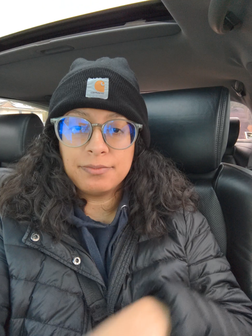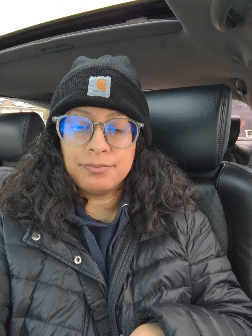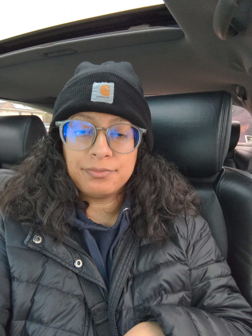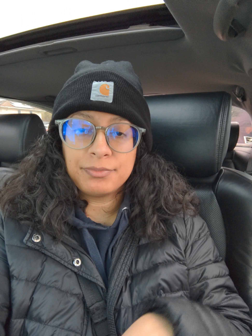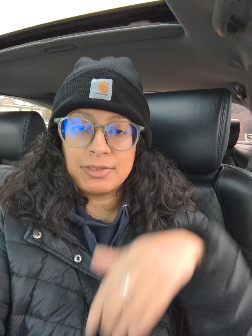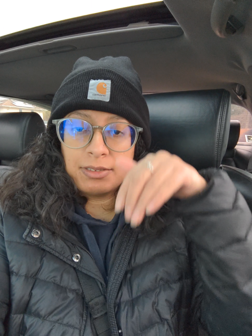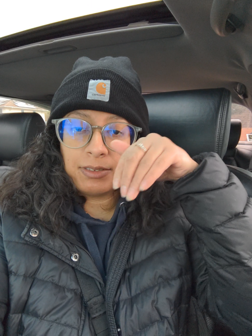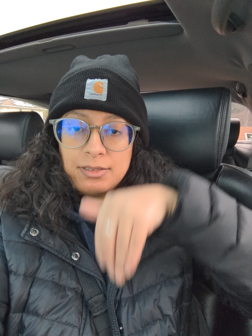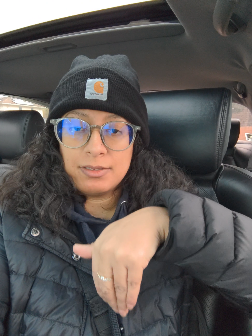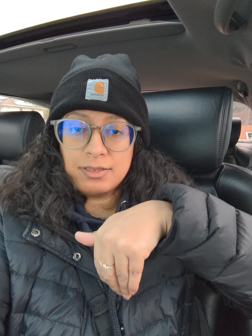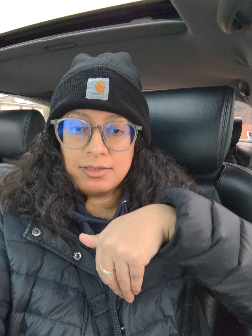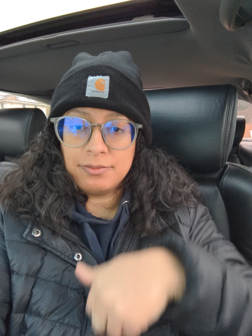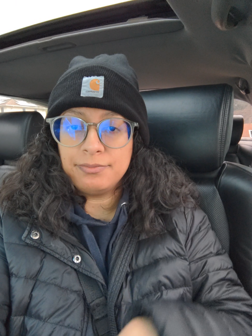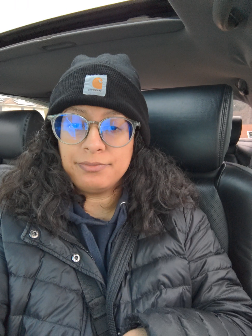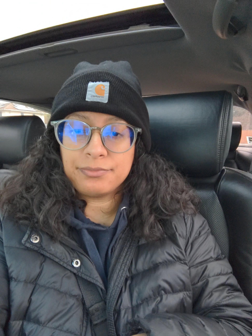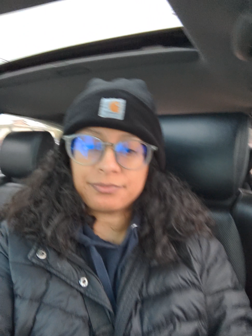night